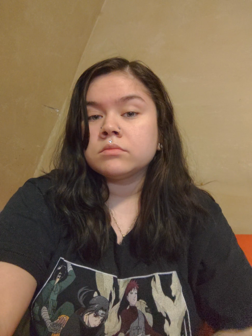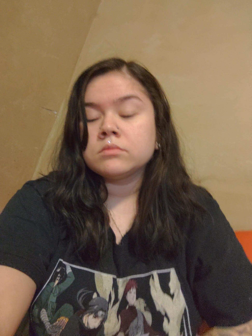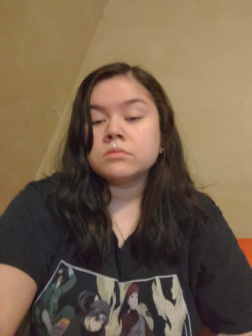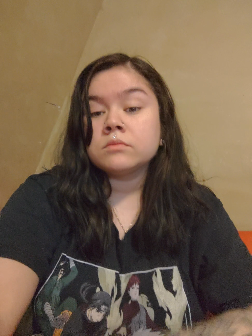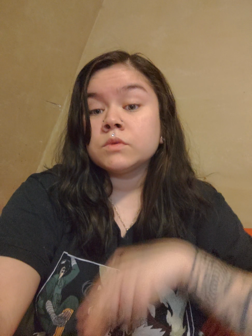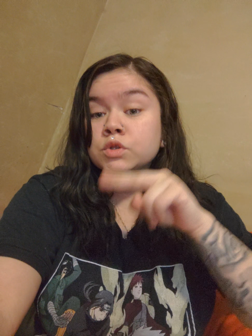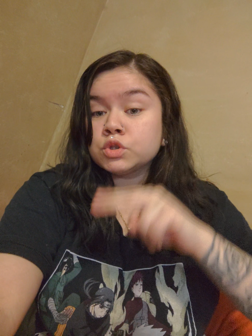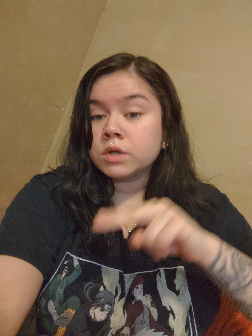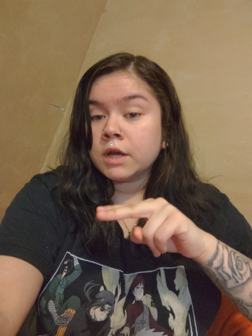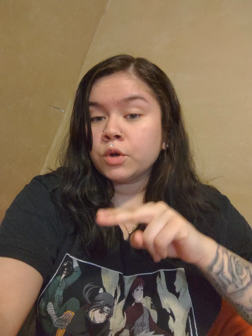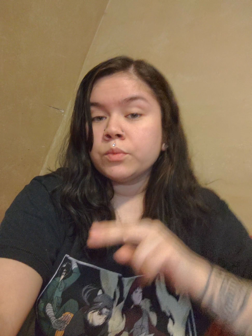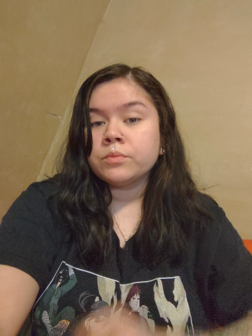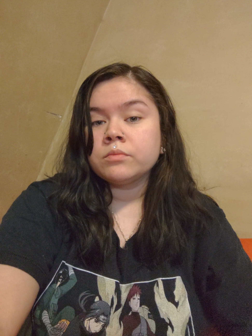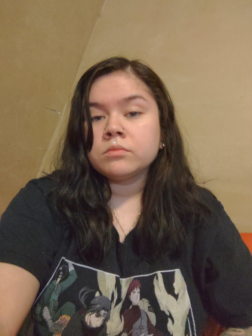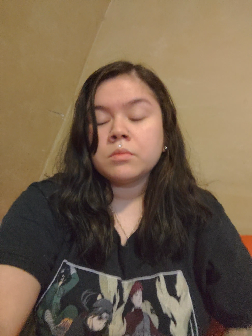chair